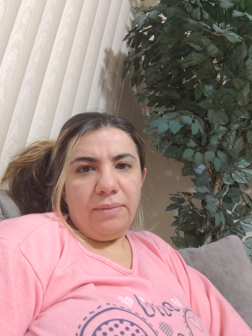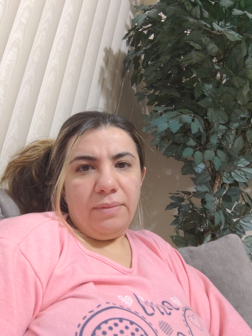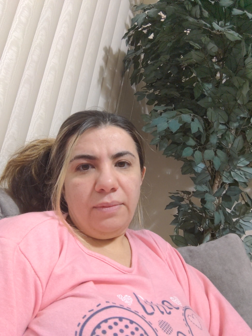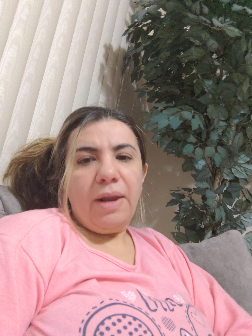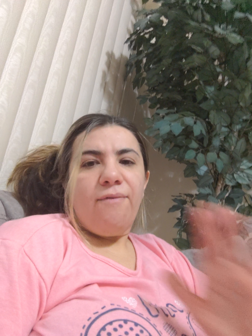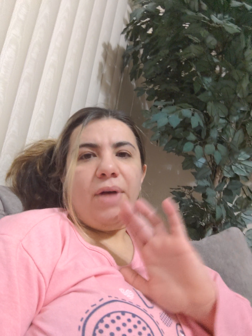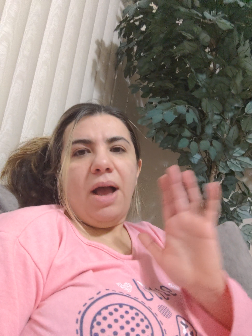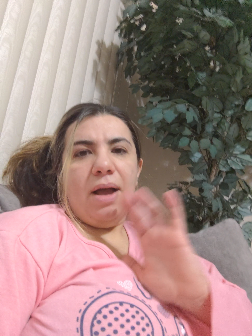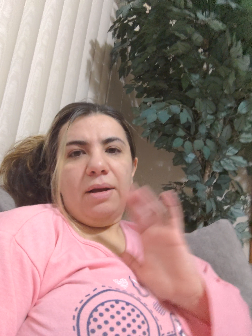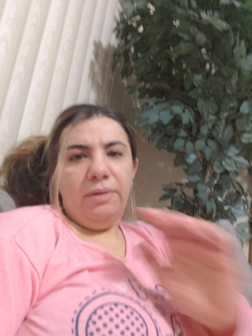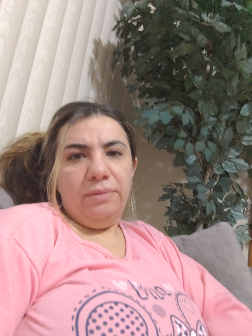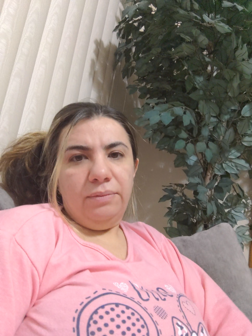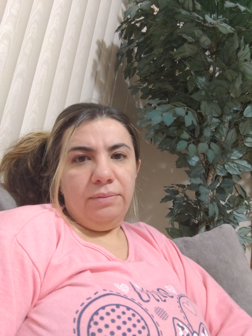fine